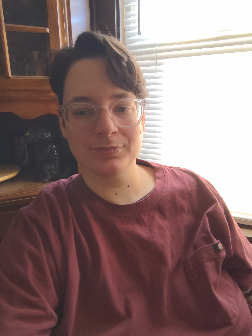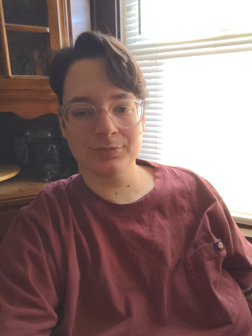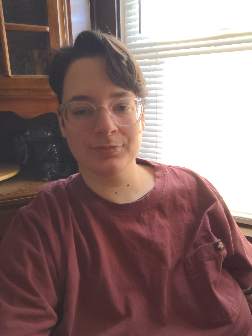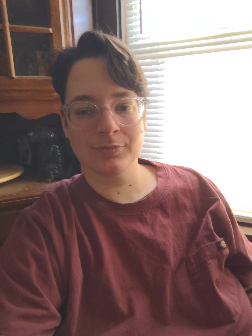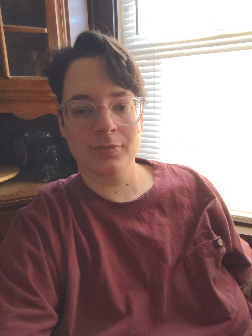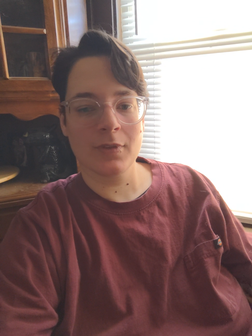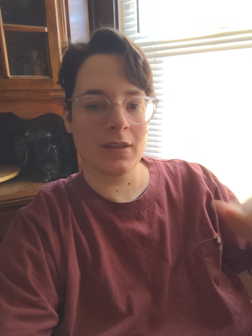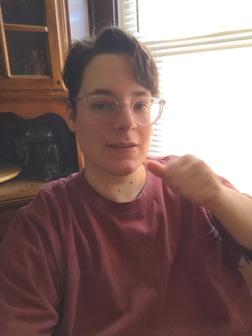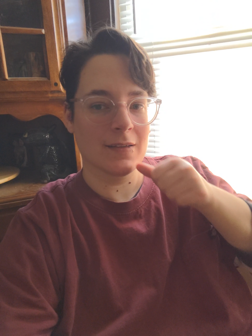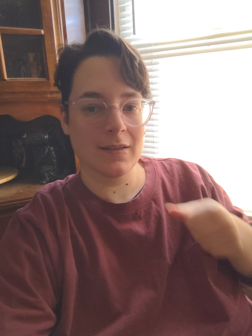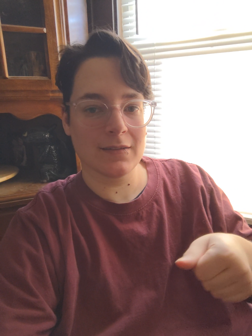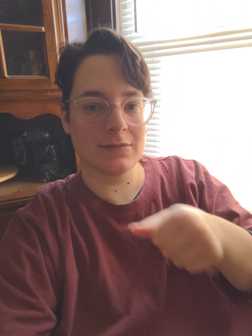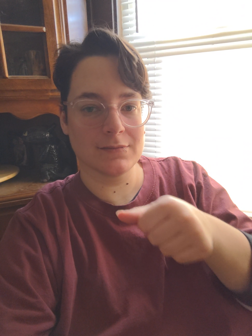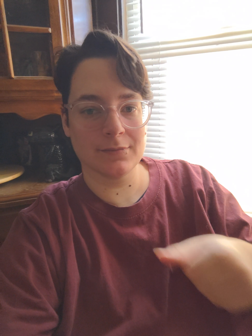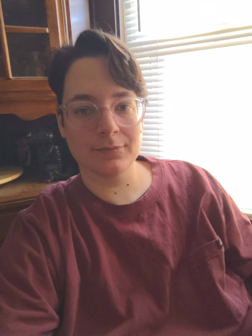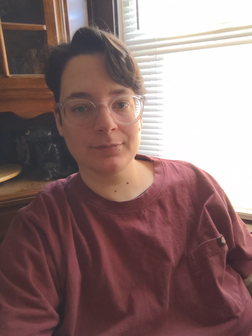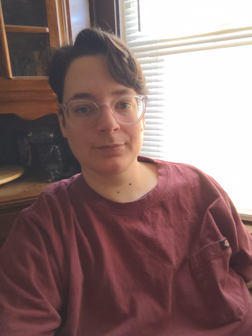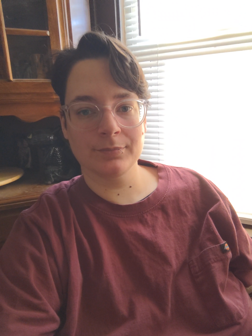hide